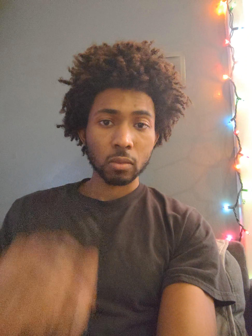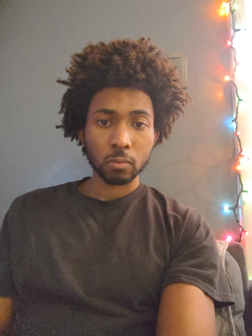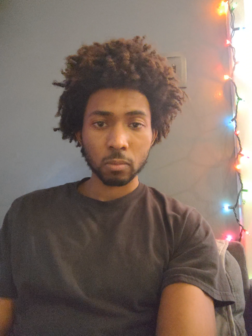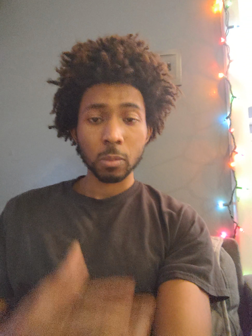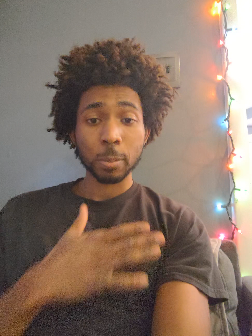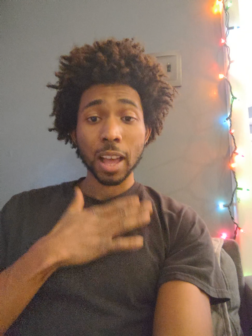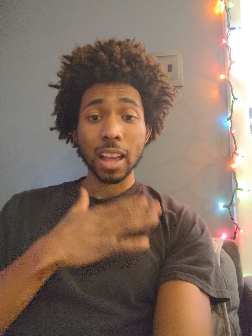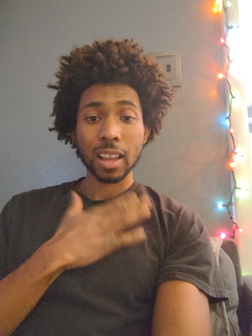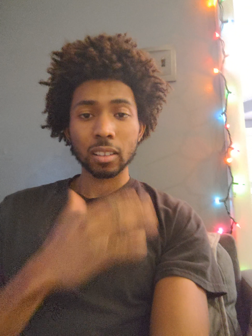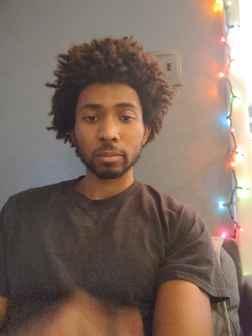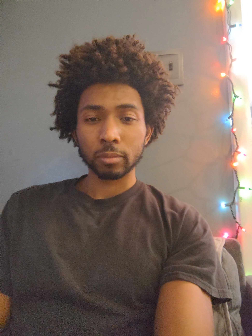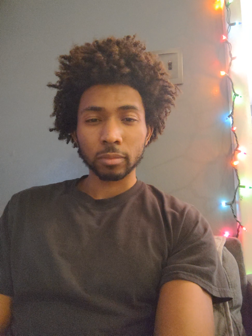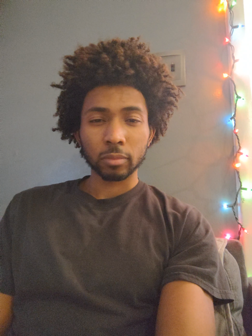happy